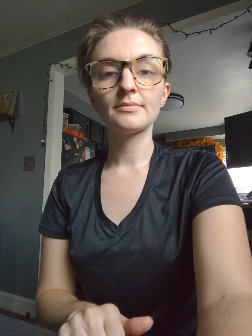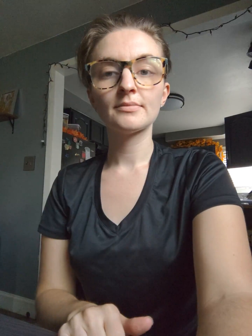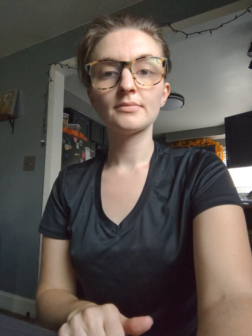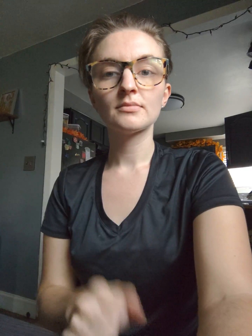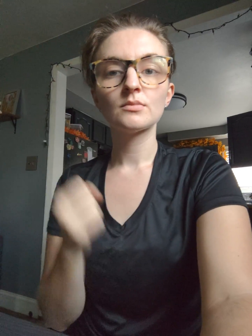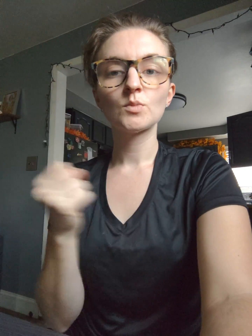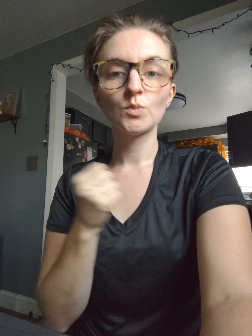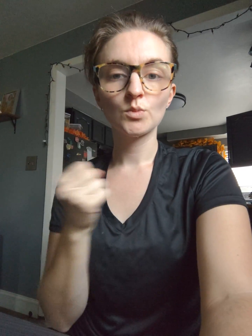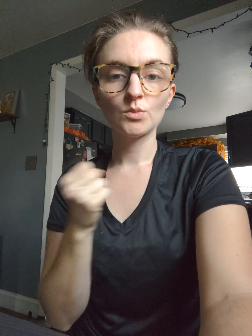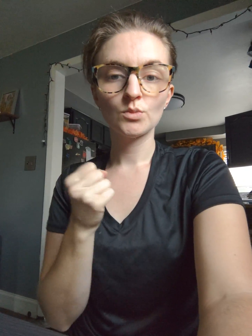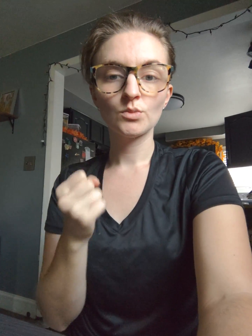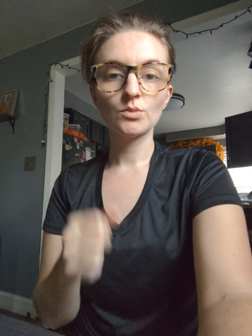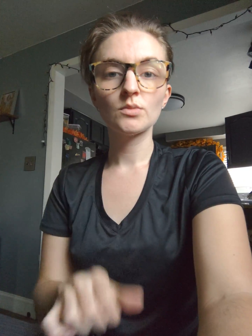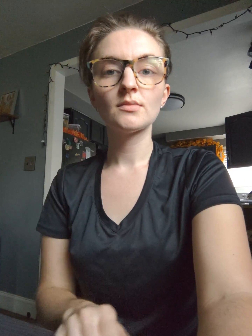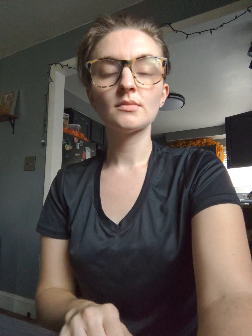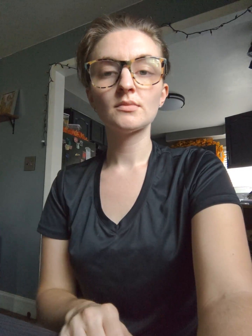cold